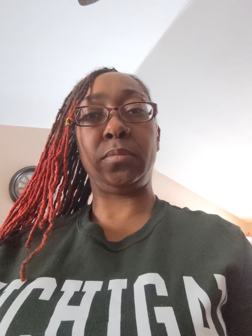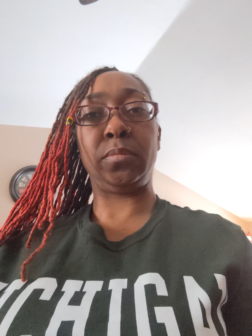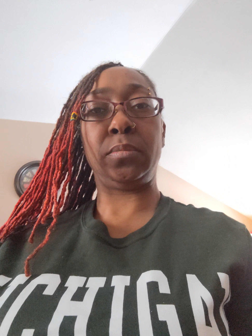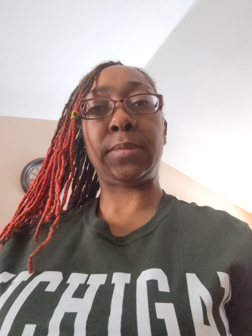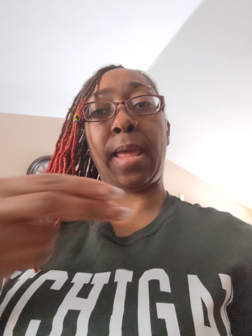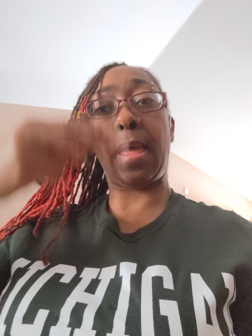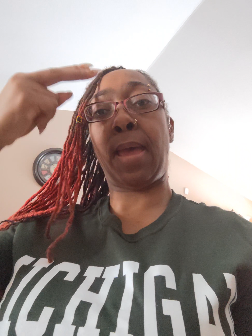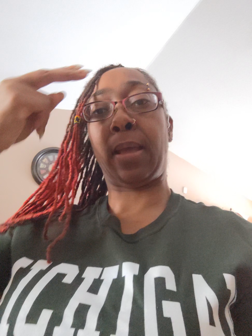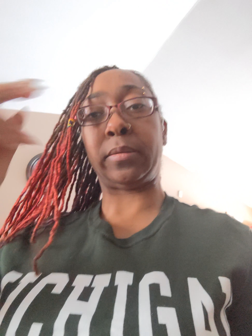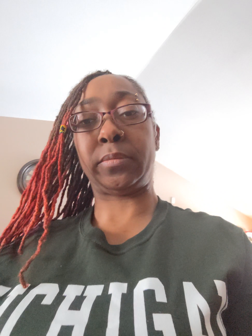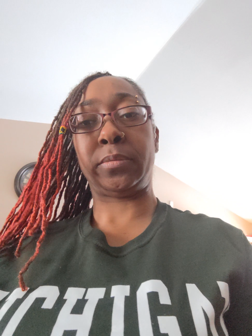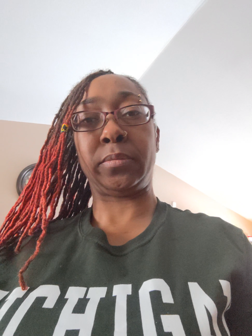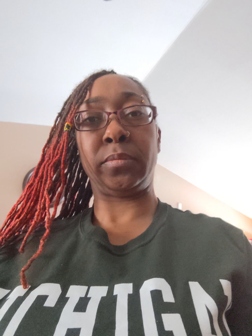high